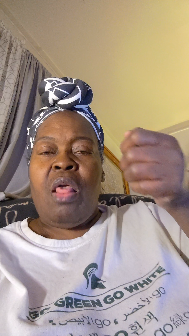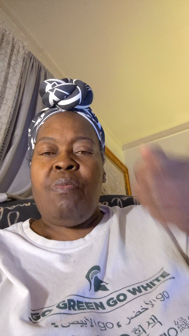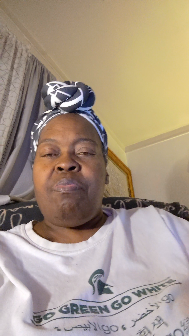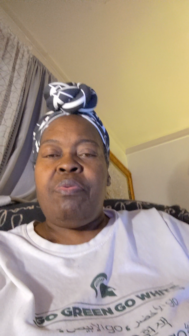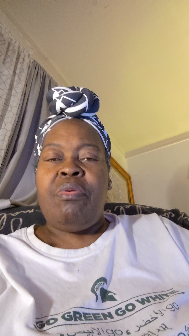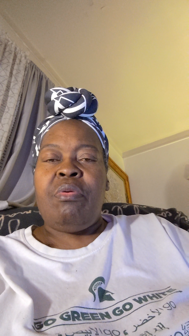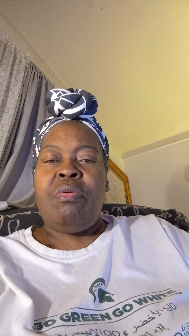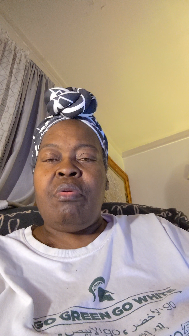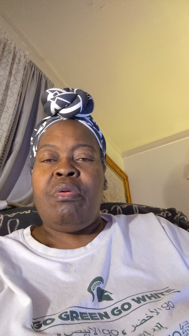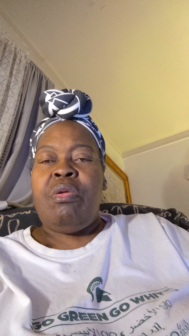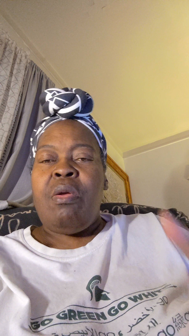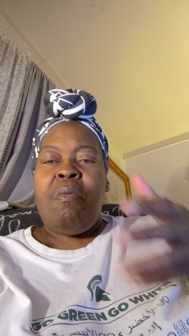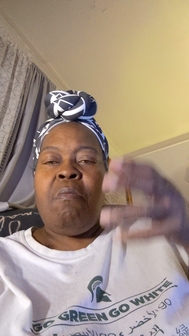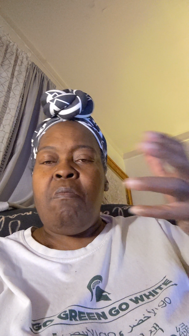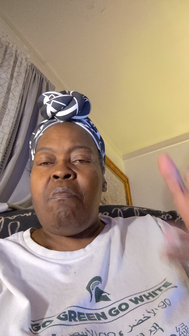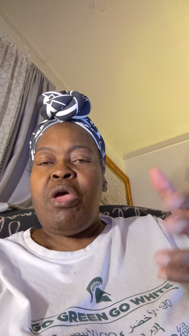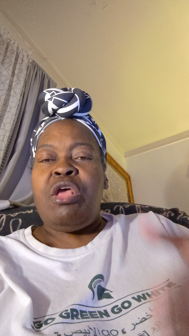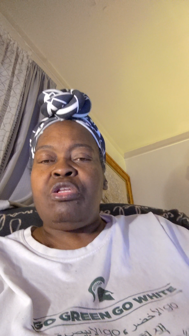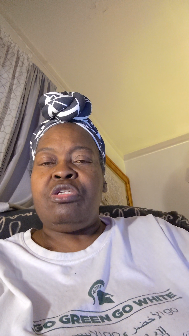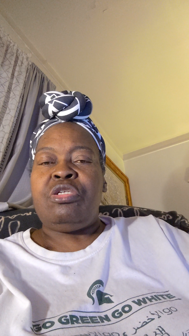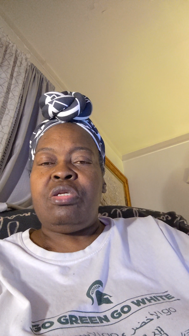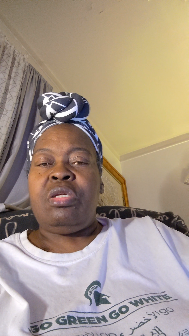much